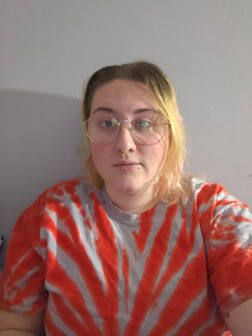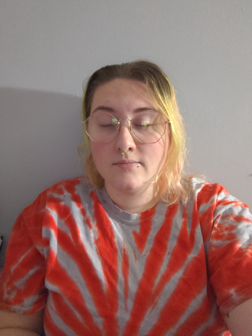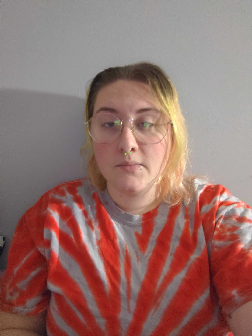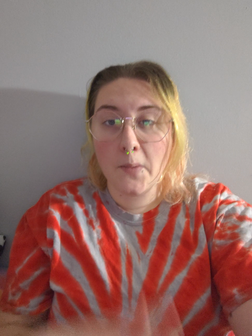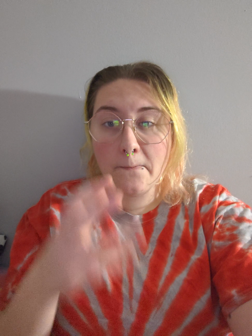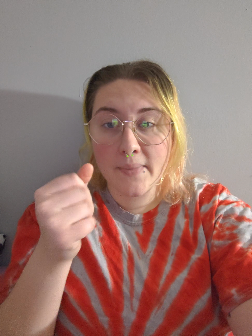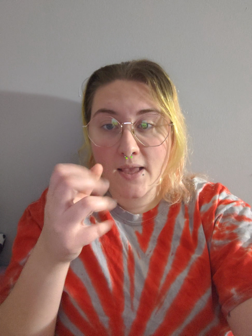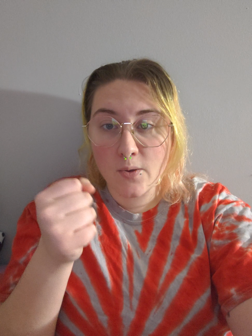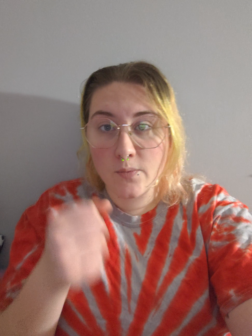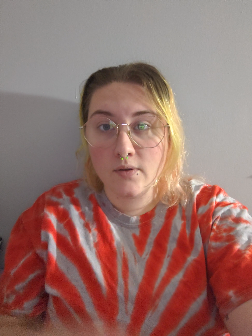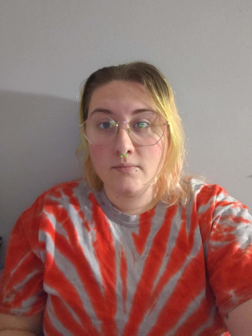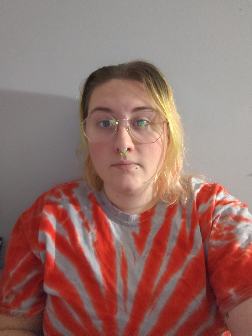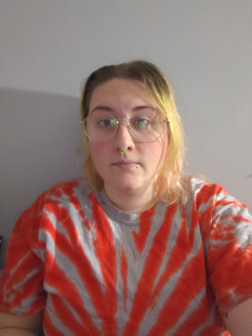milk